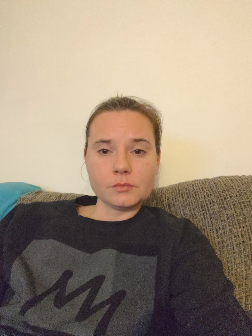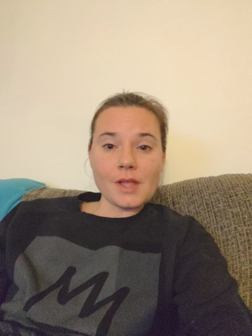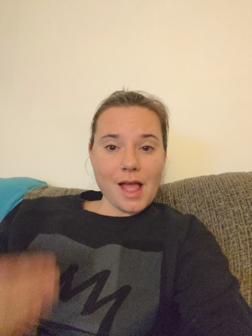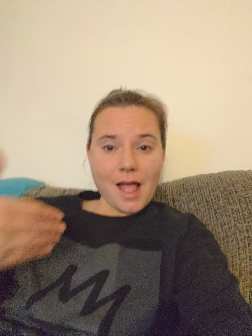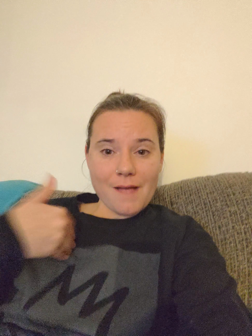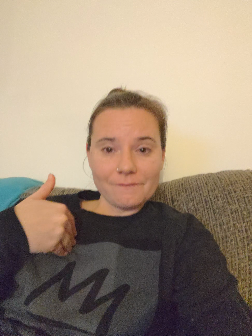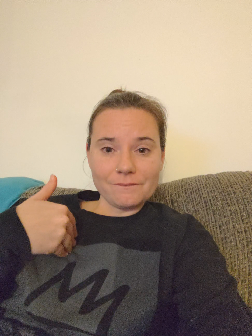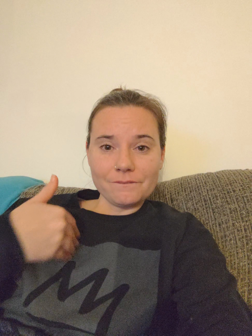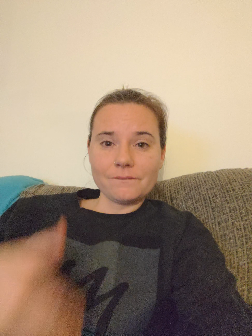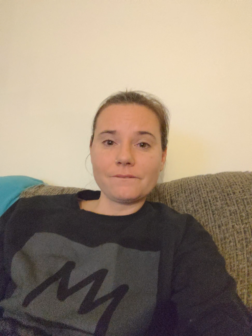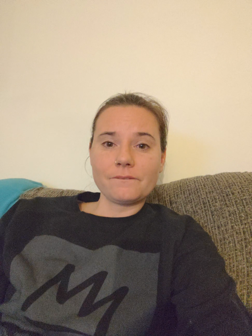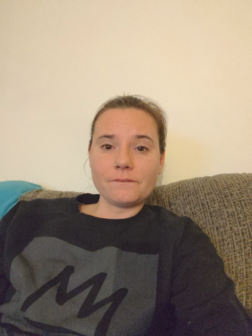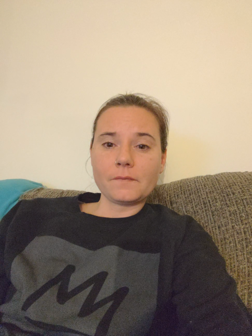have